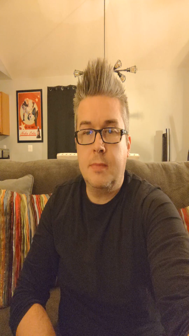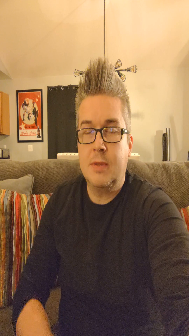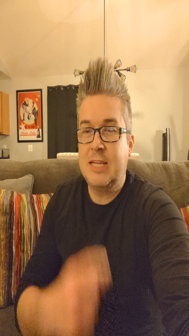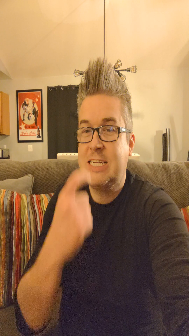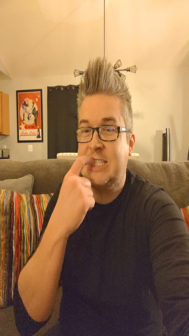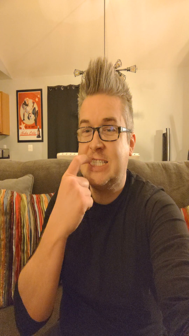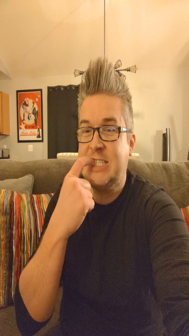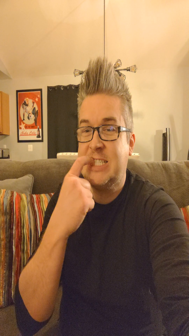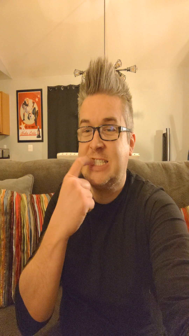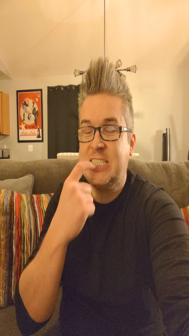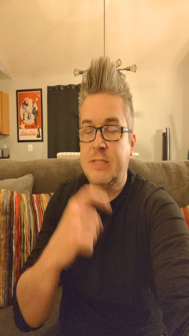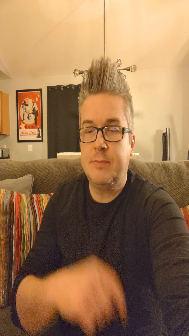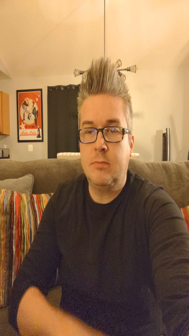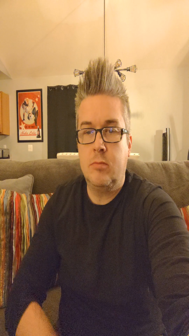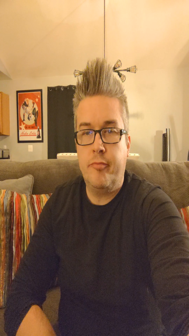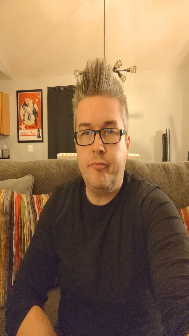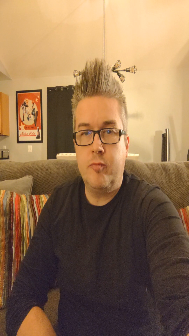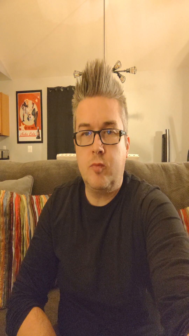window